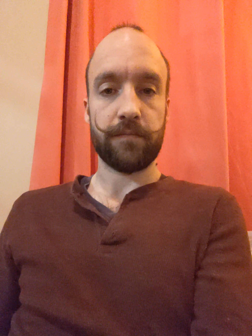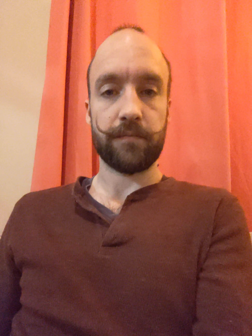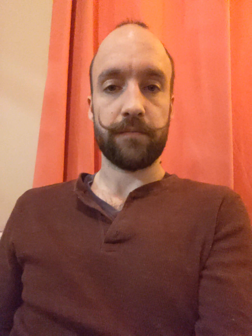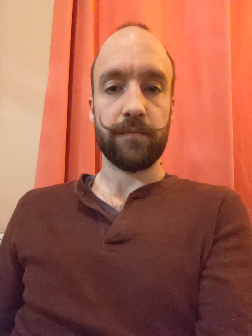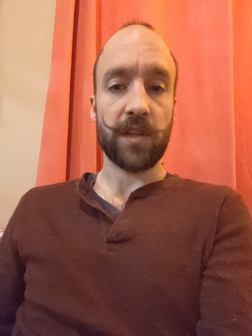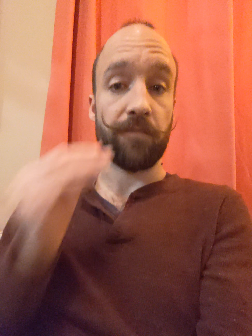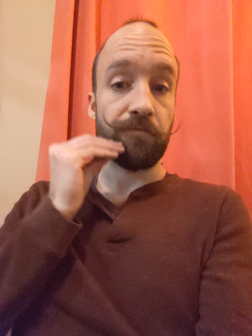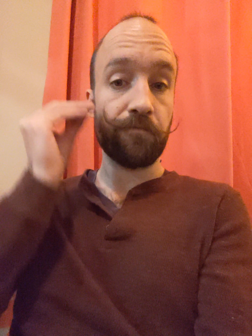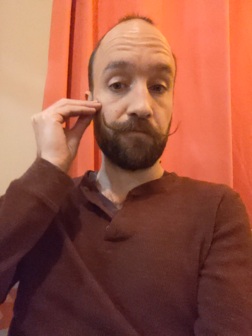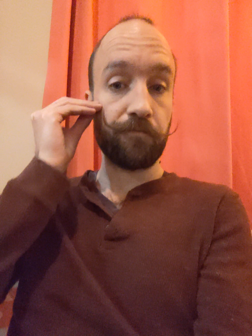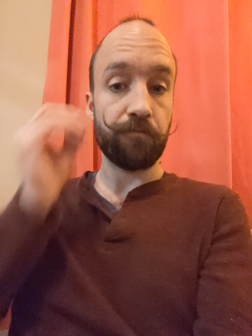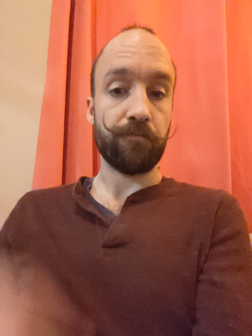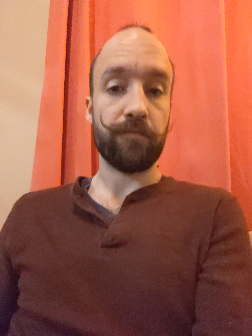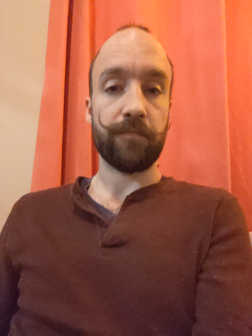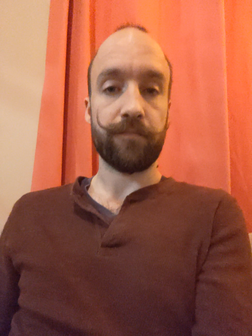home